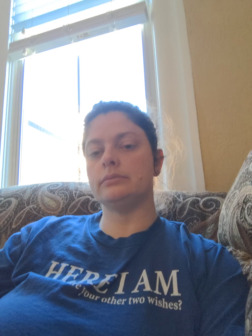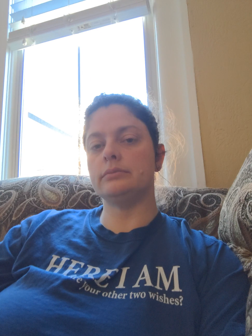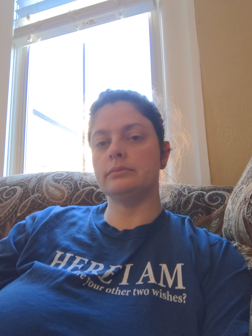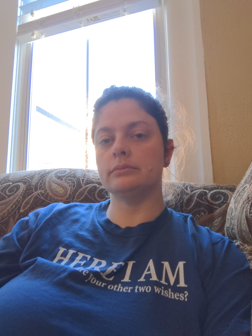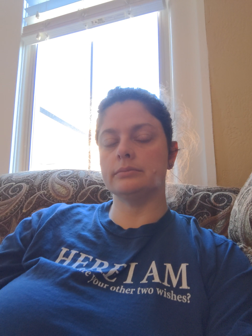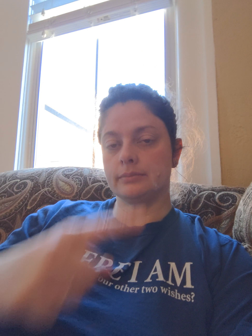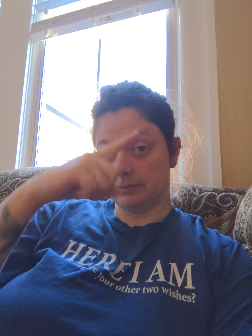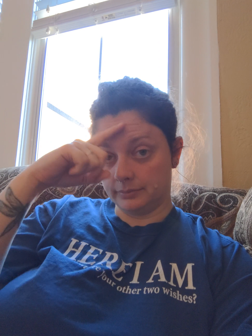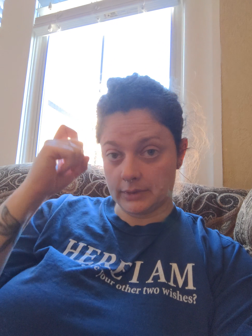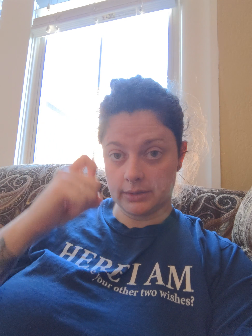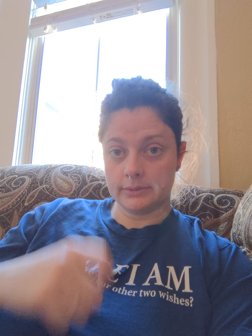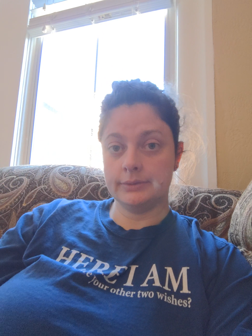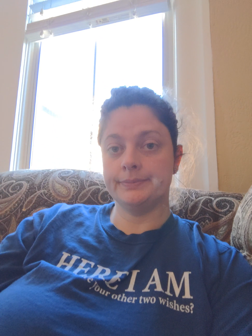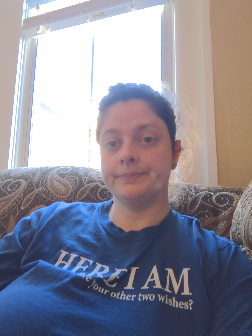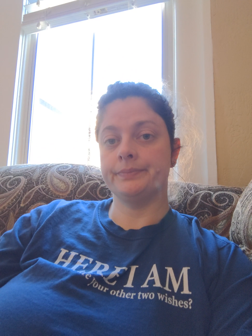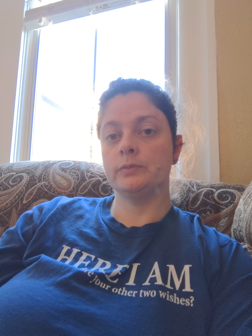because